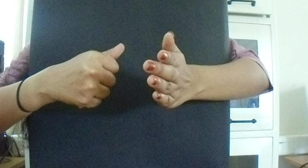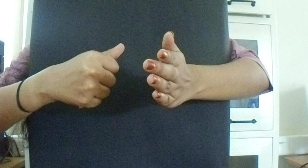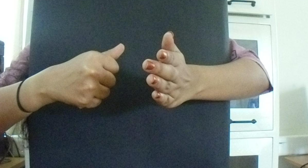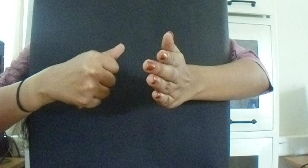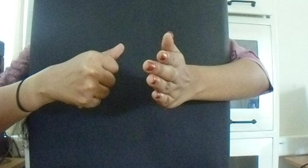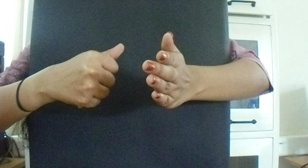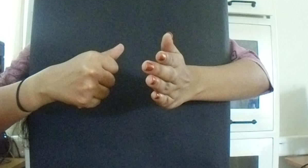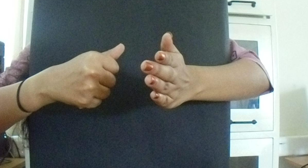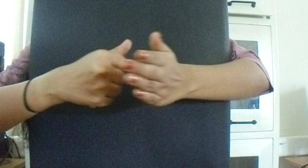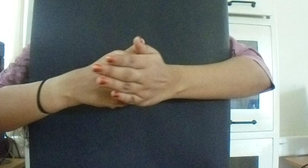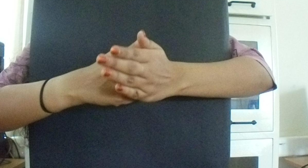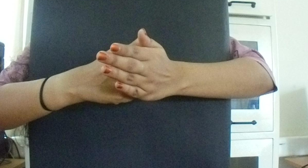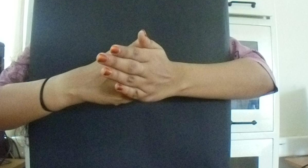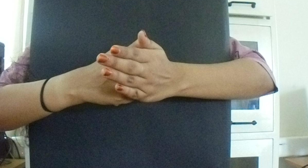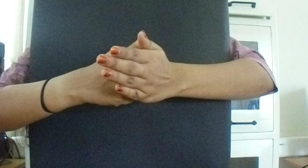accident